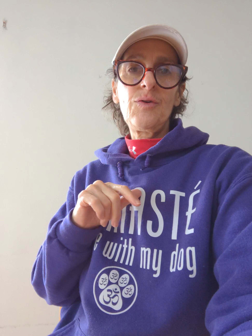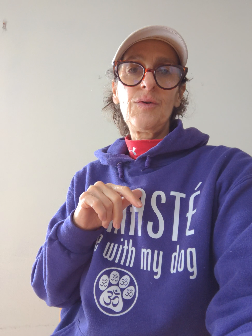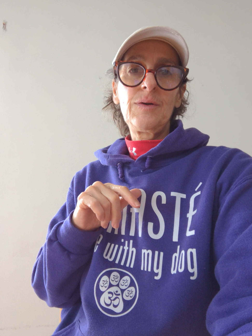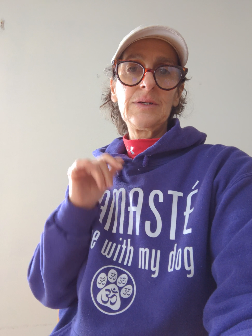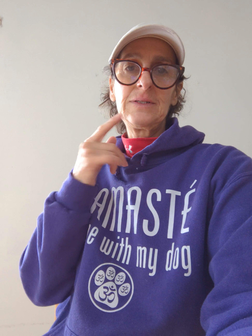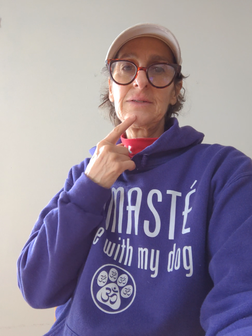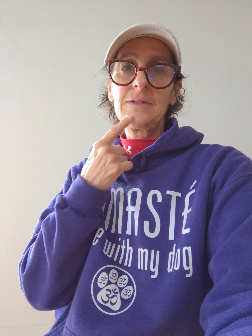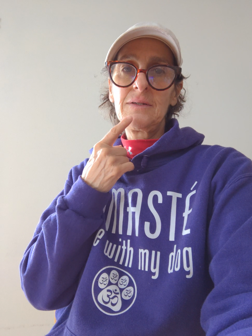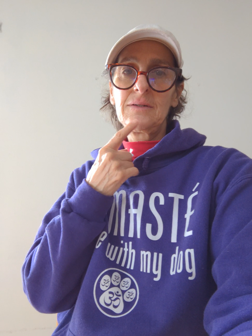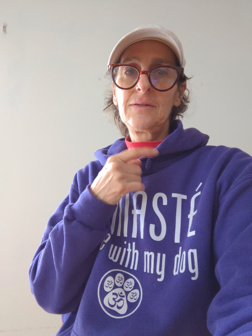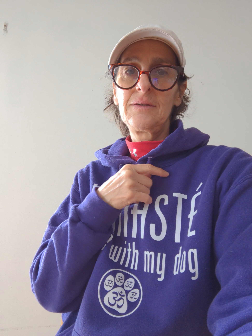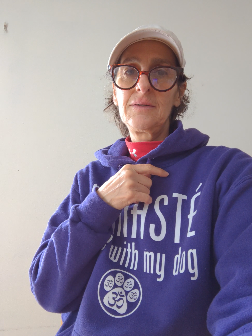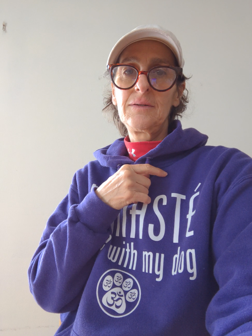say